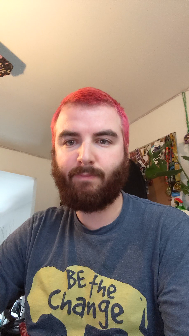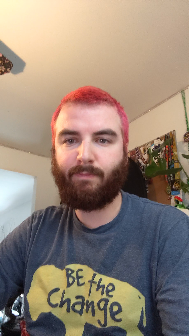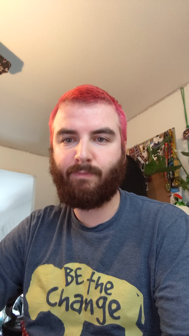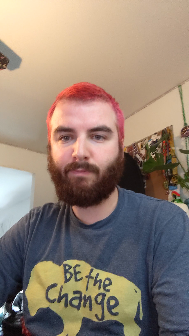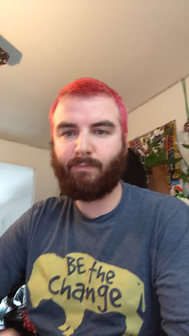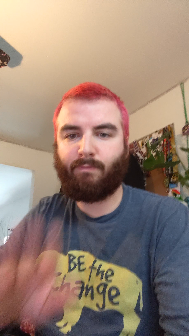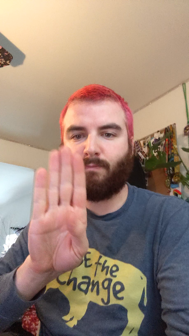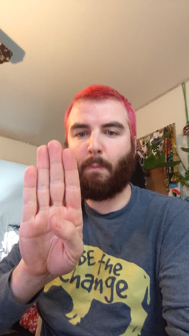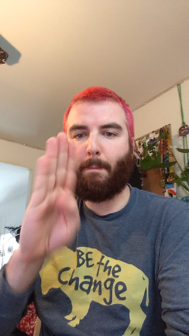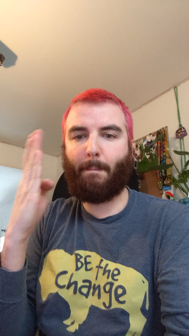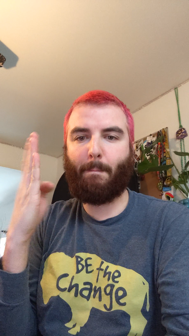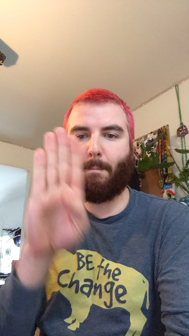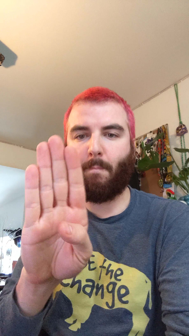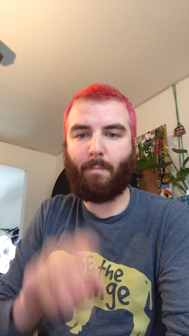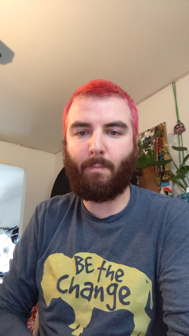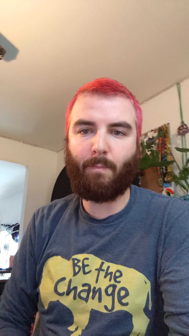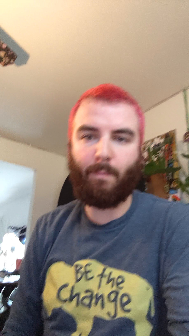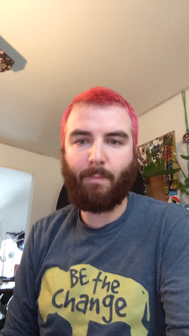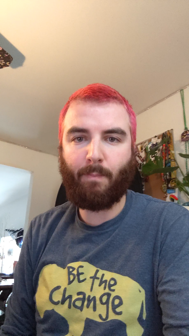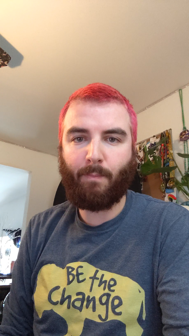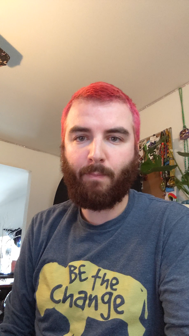door